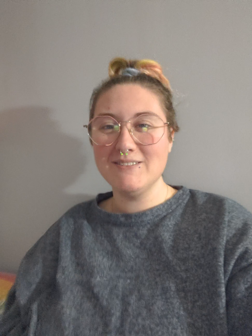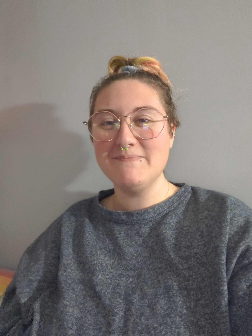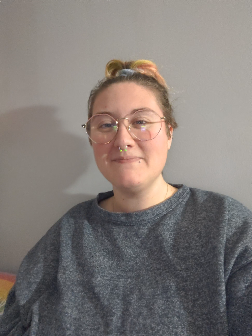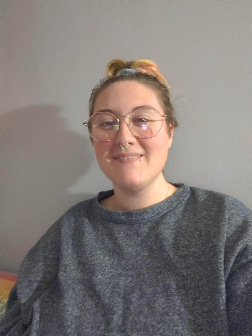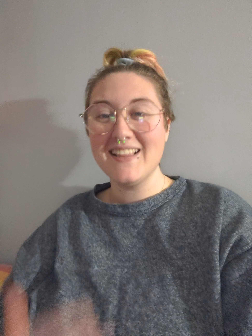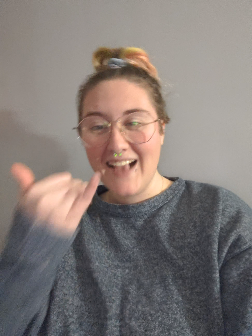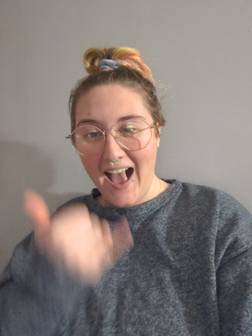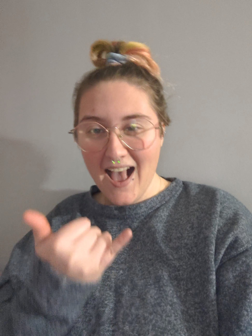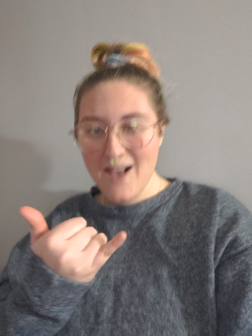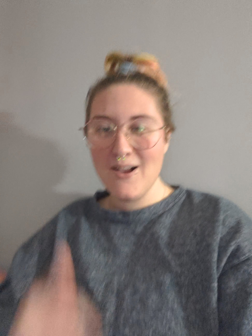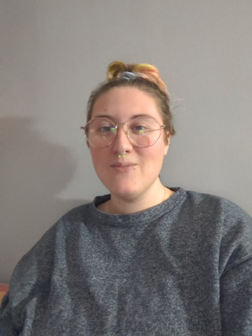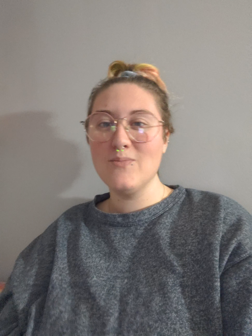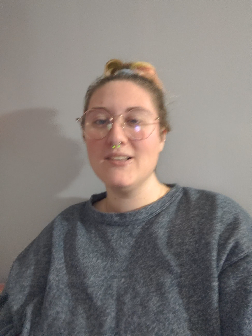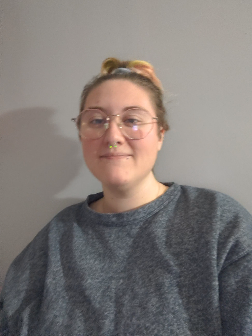now